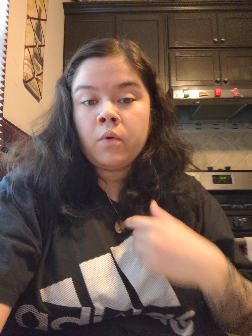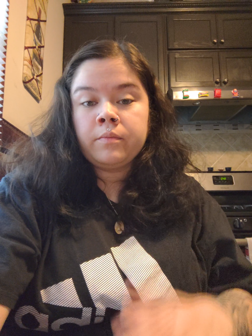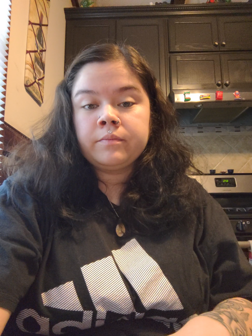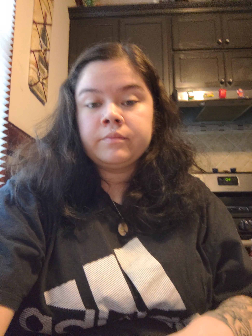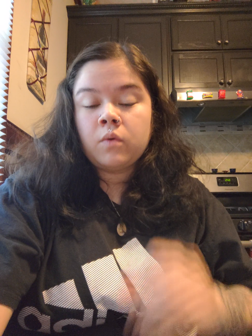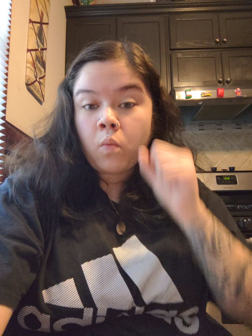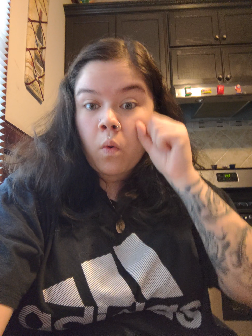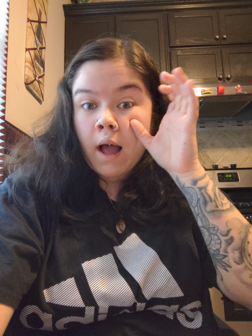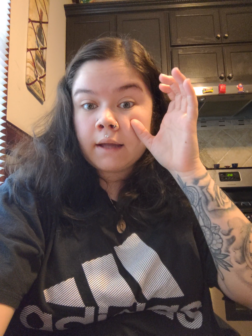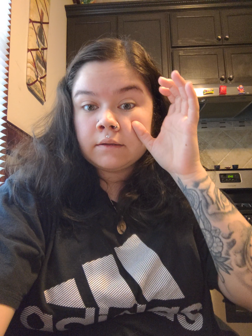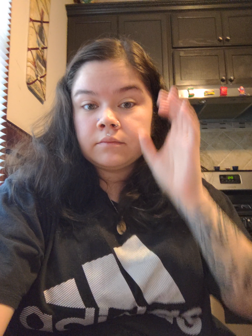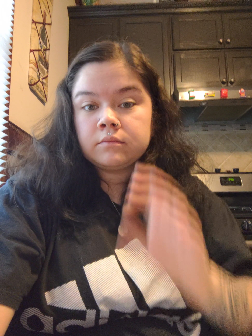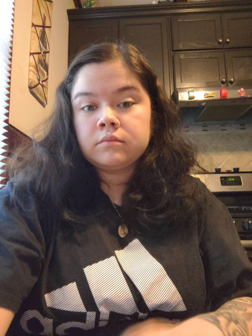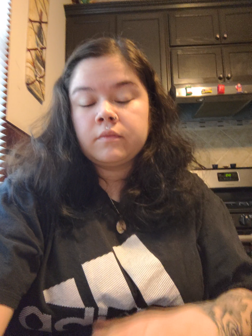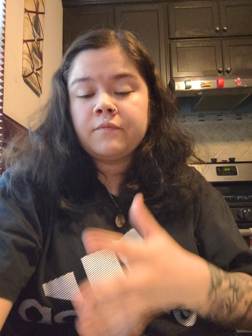awake